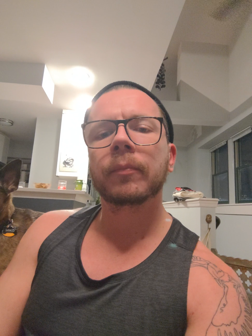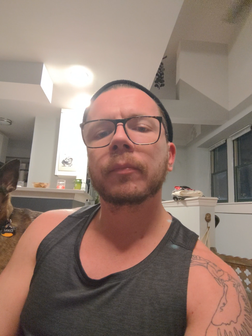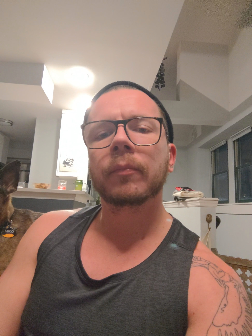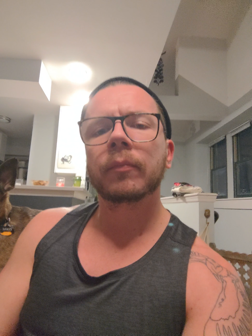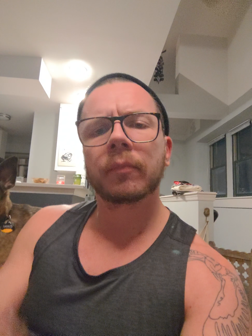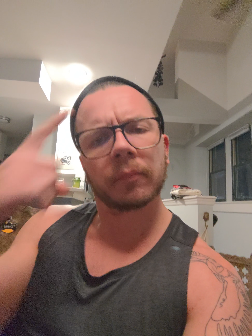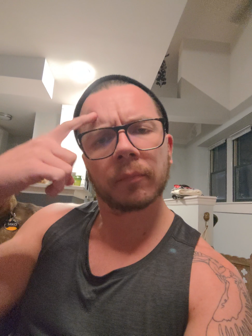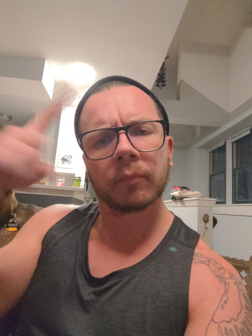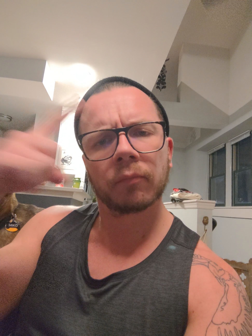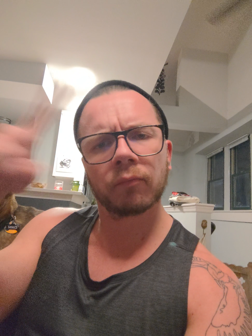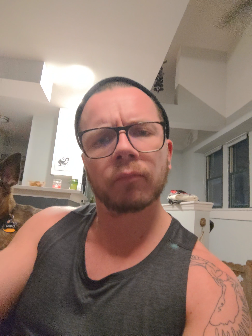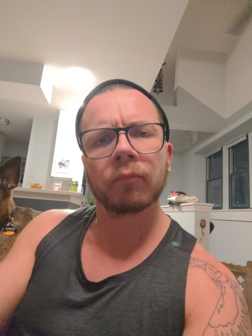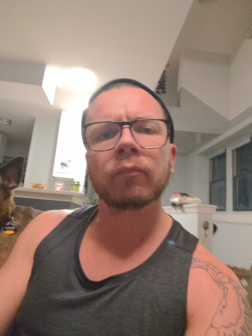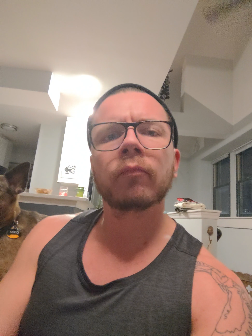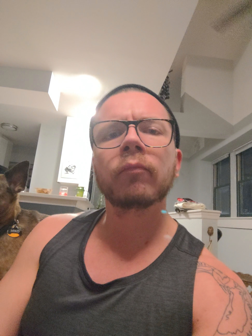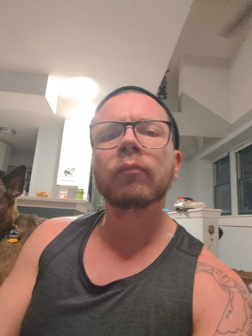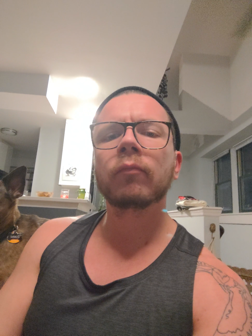for